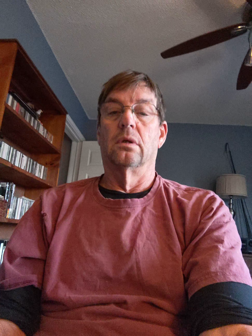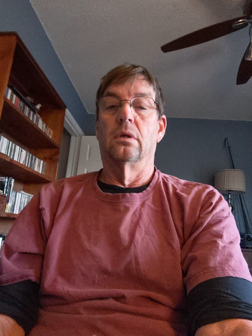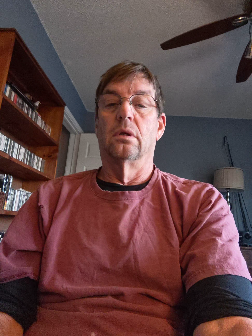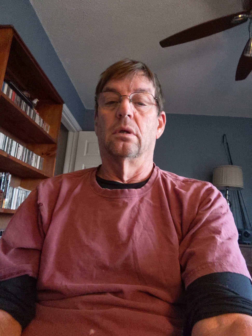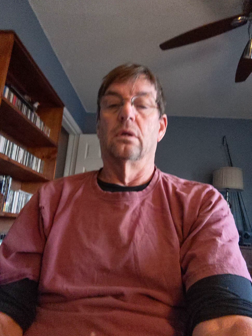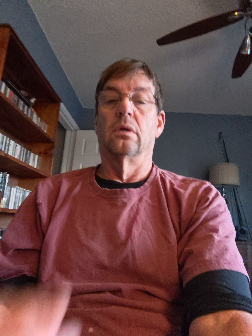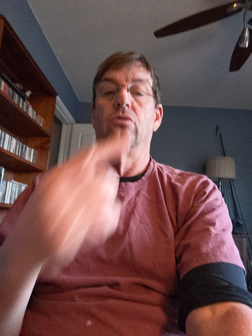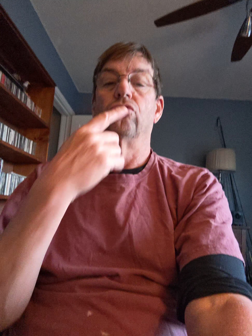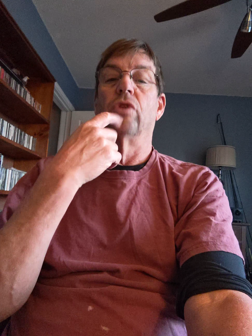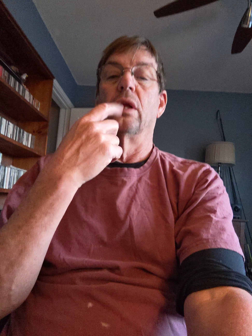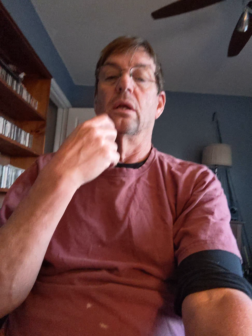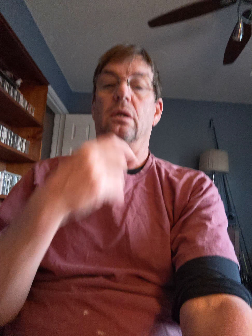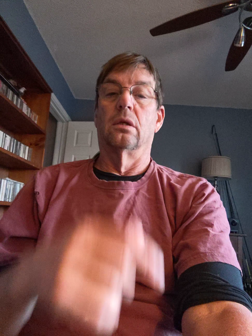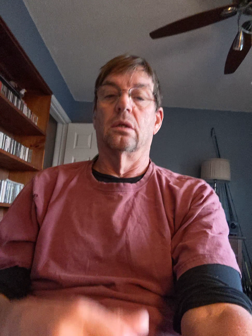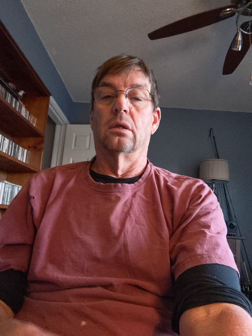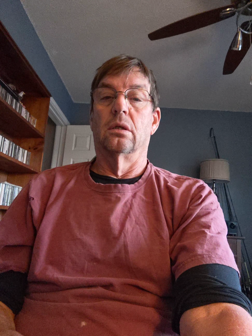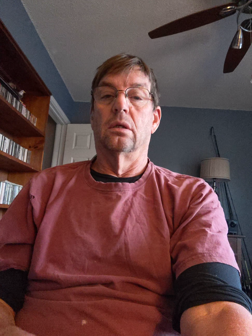red